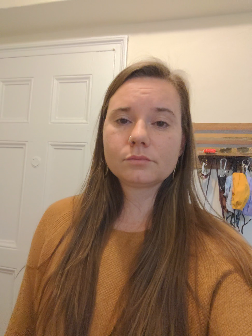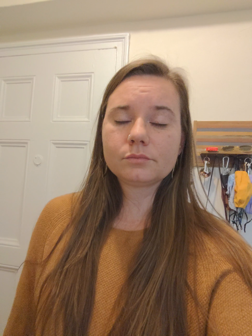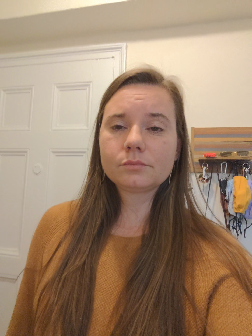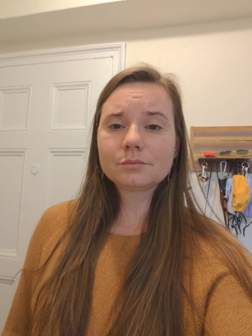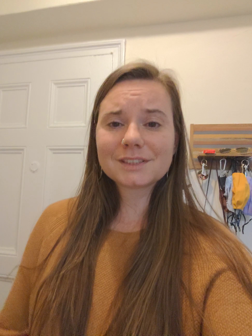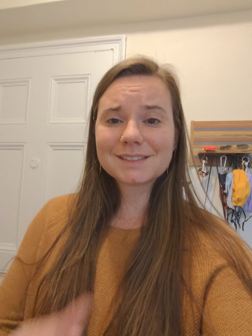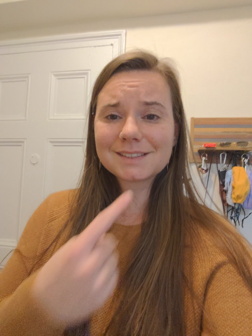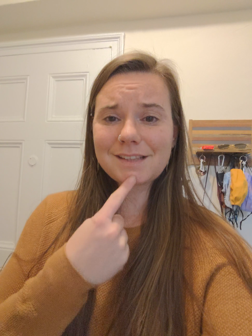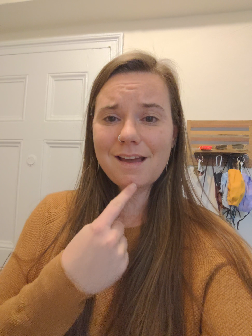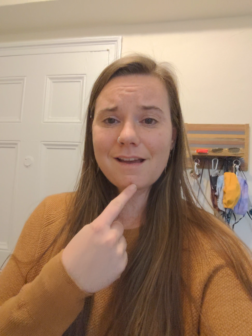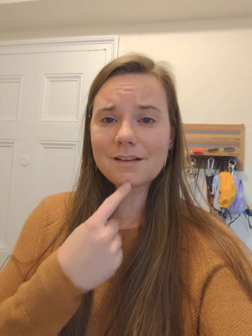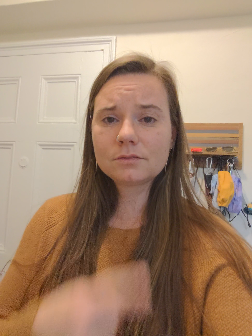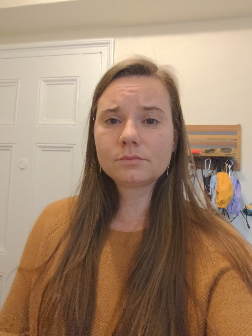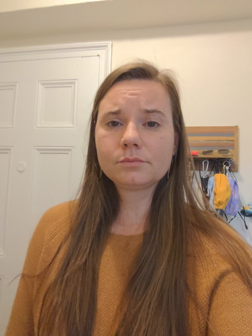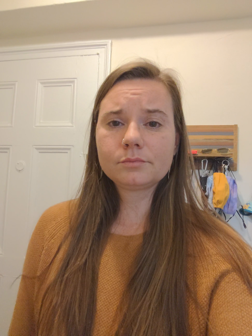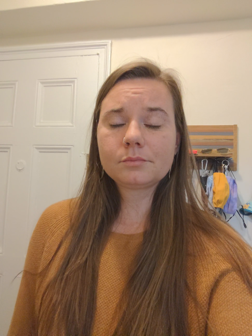say